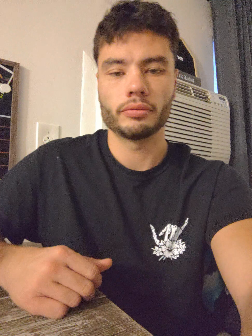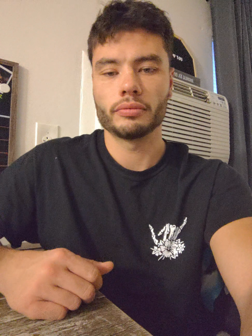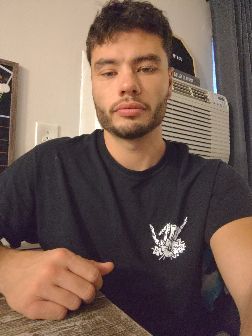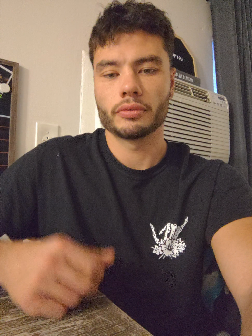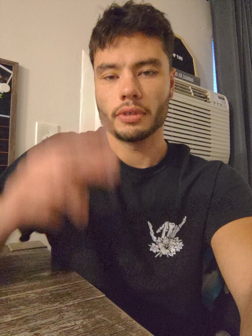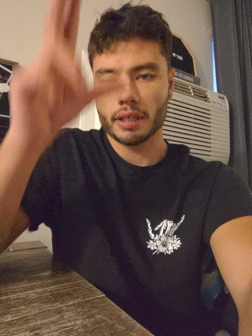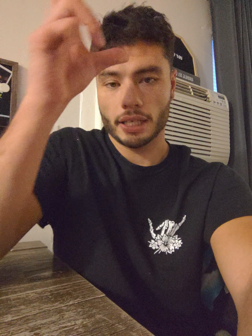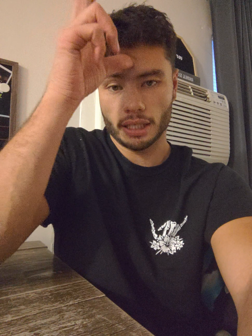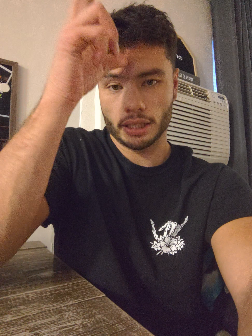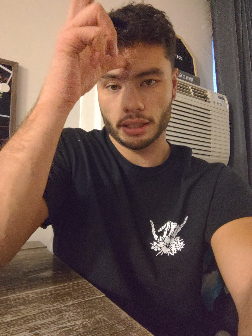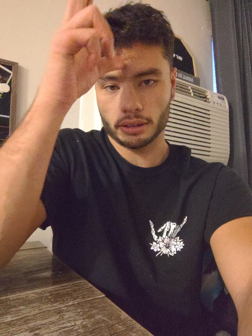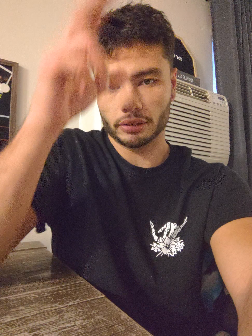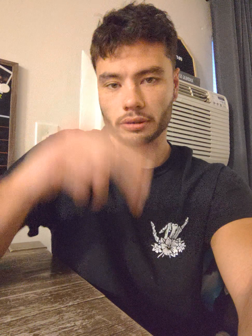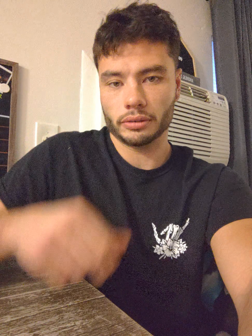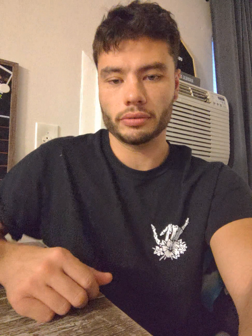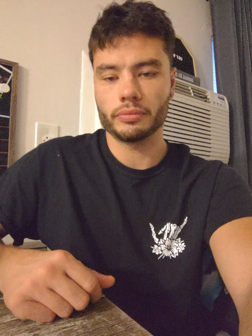hen